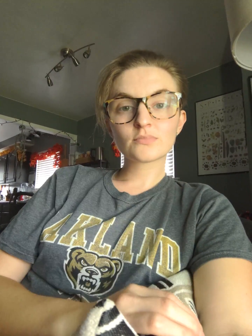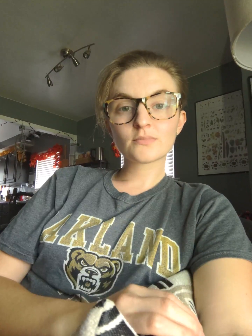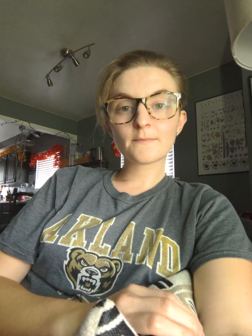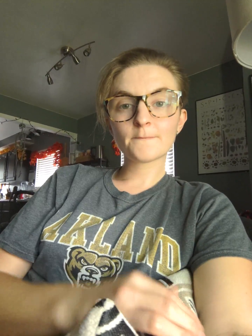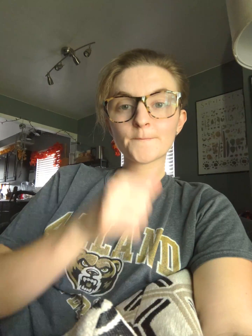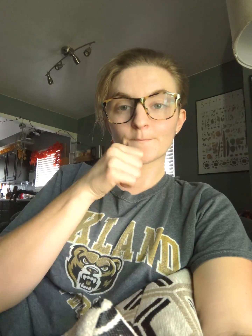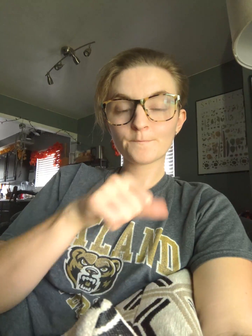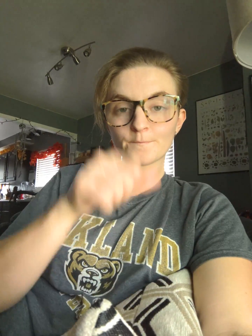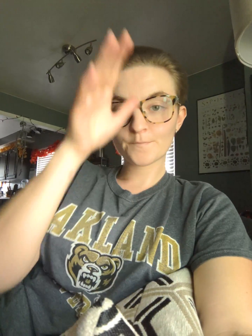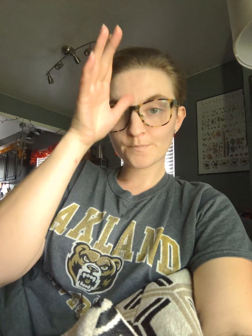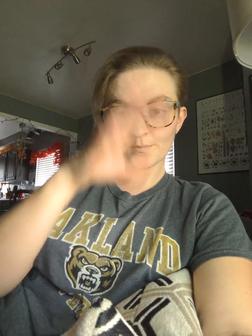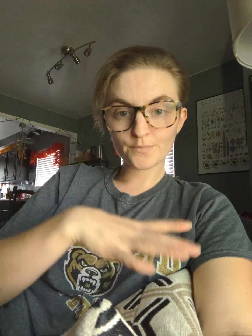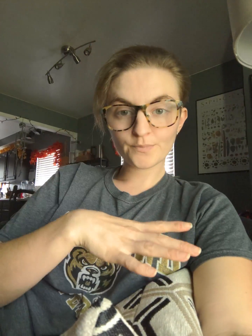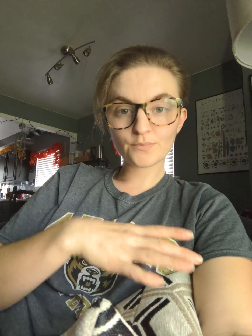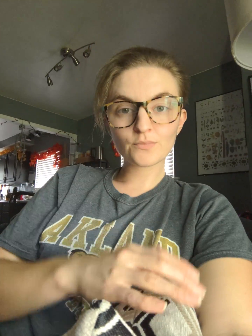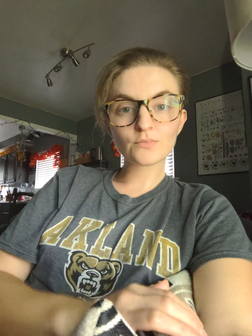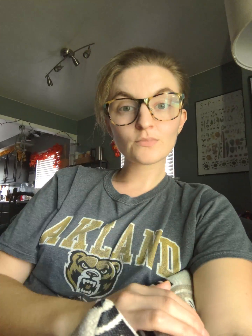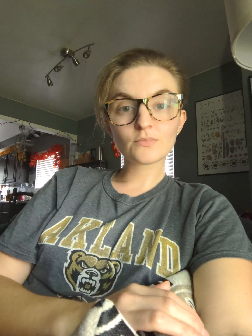mailman